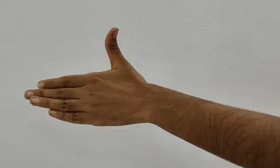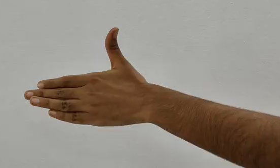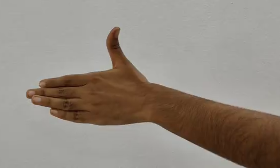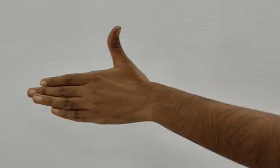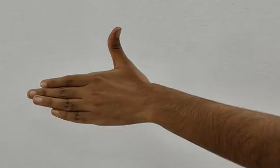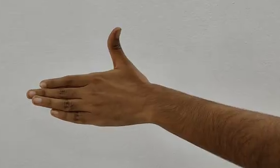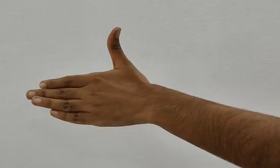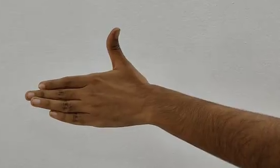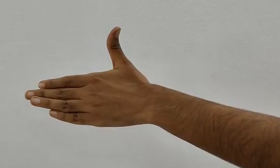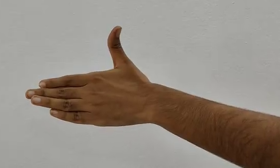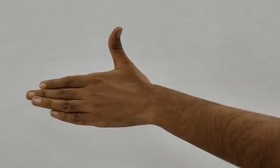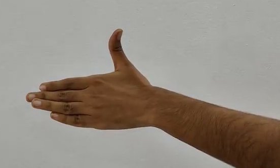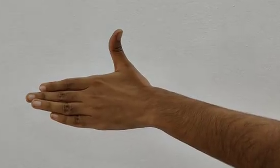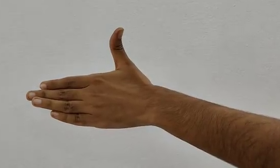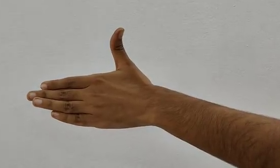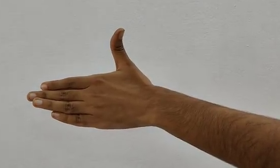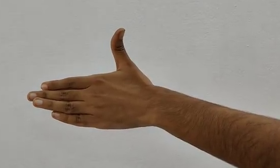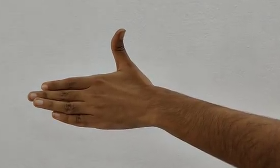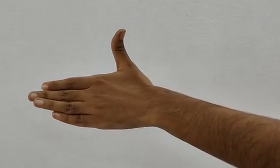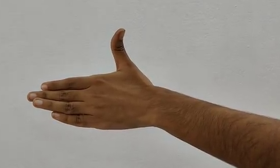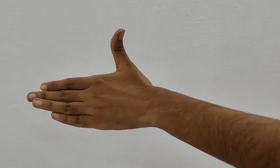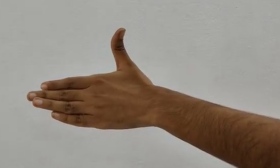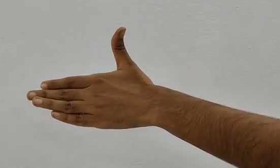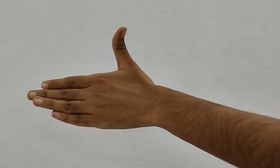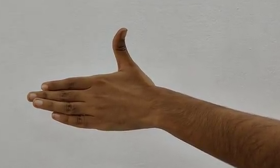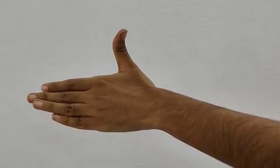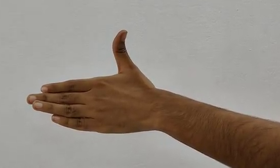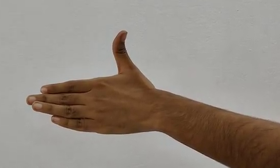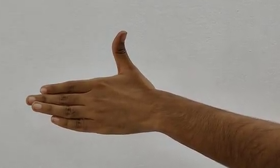ആ